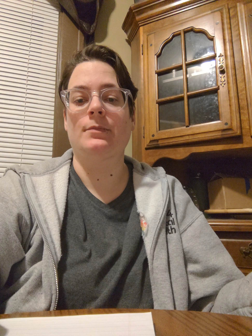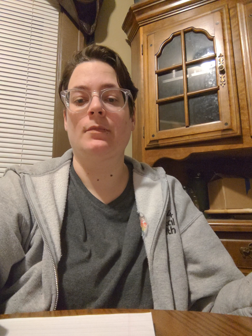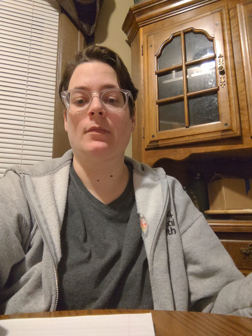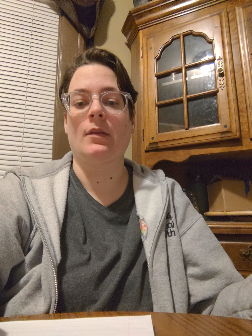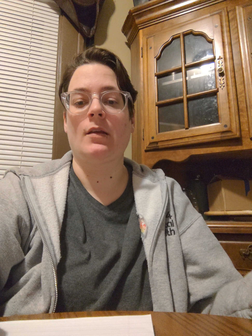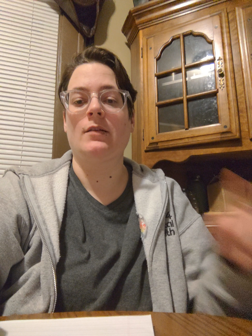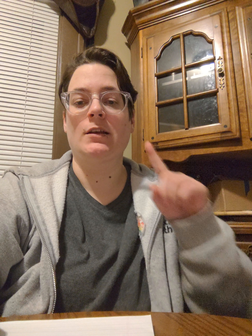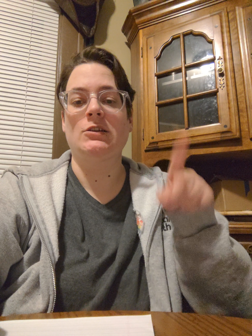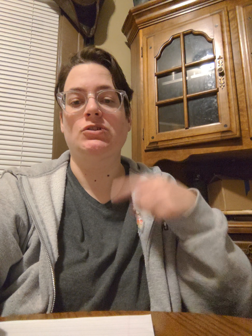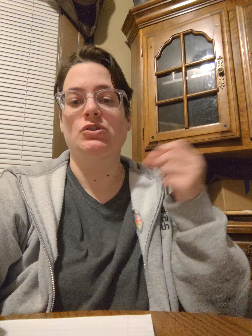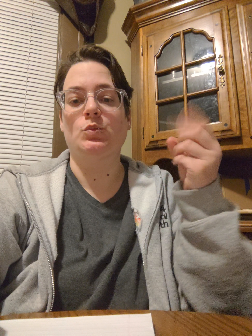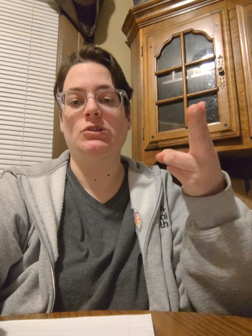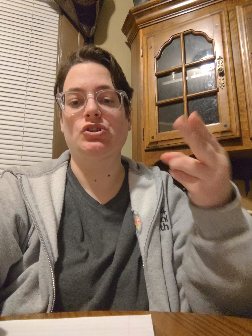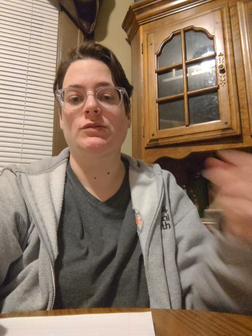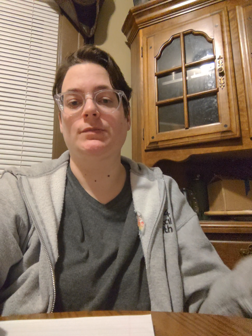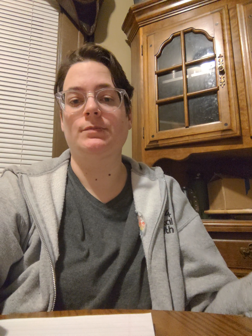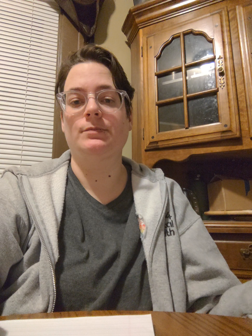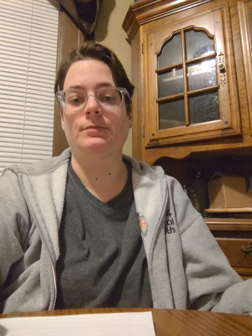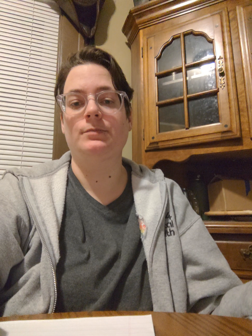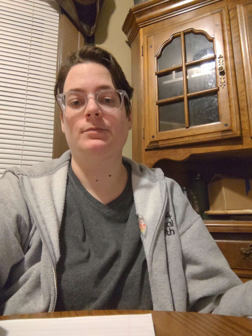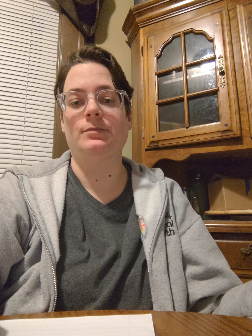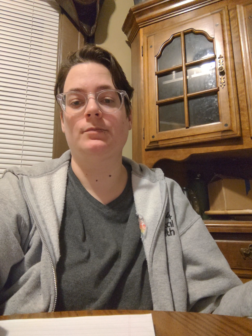garbage